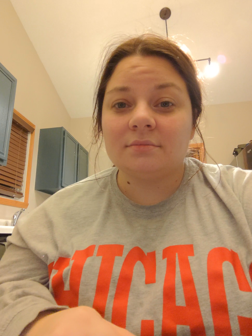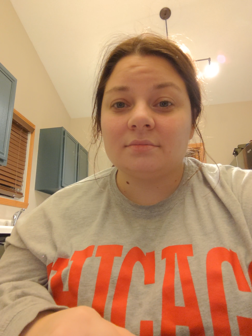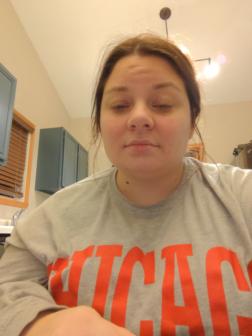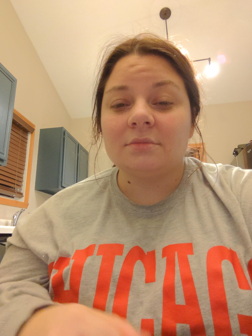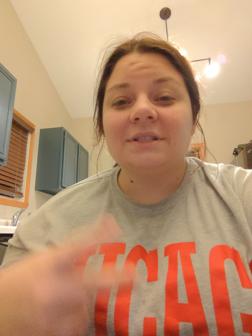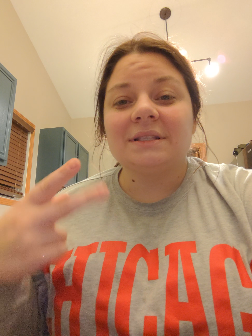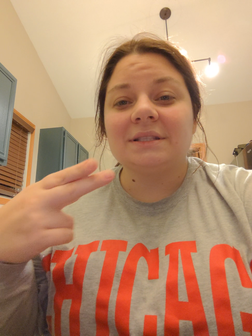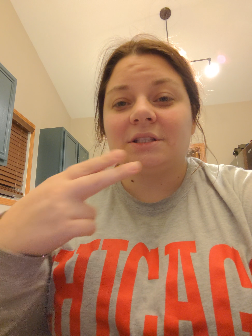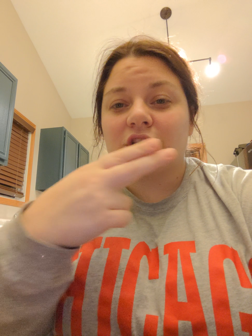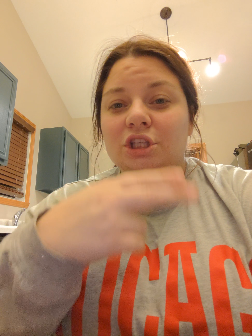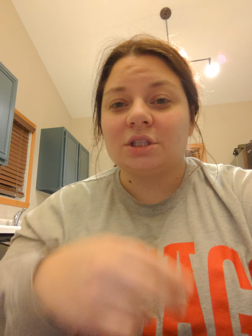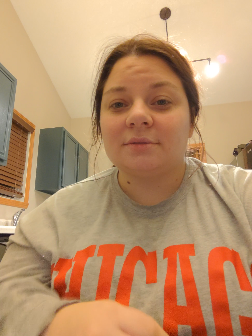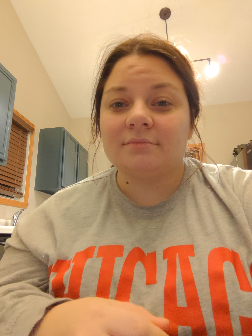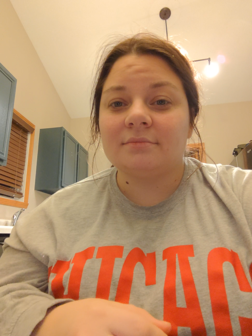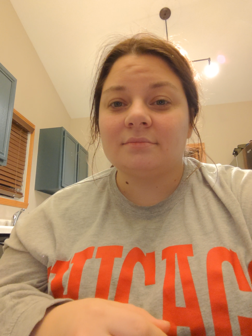scissors